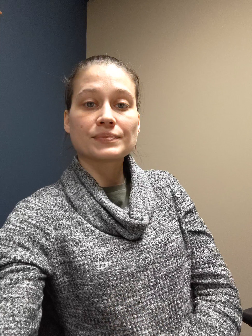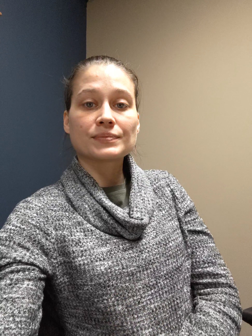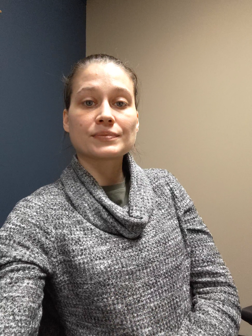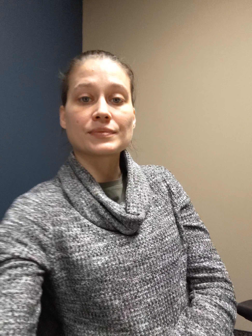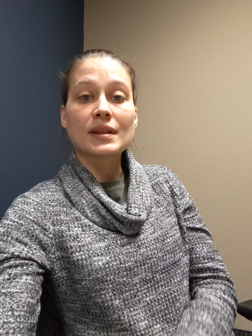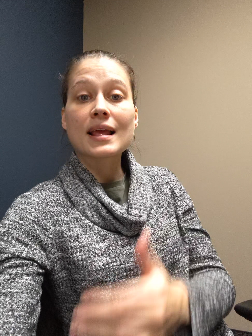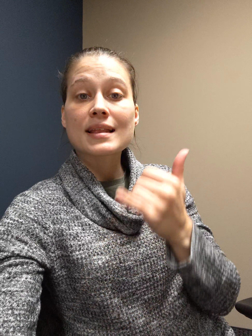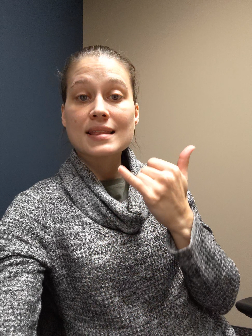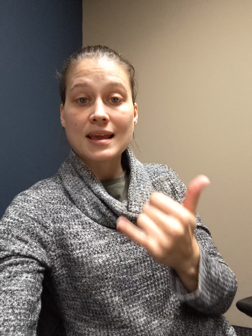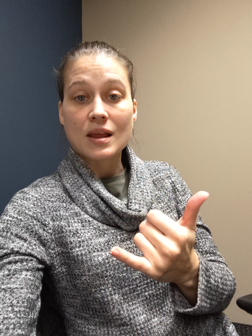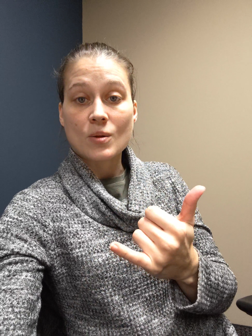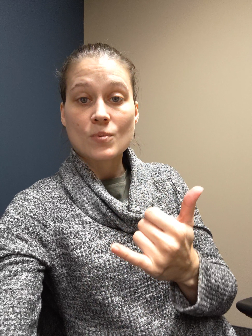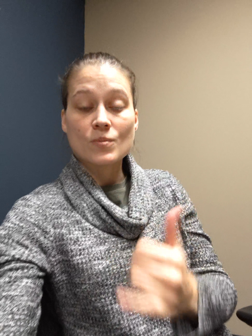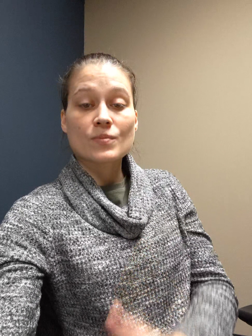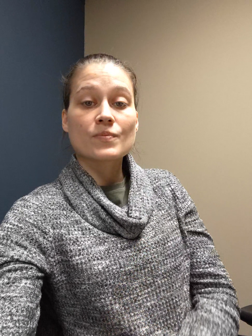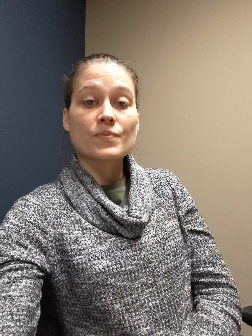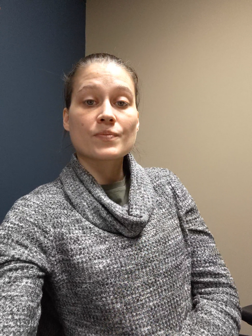now